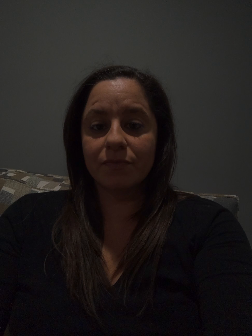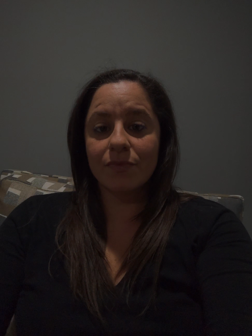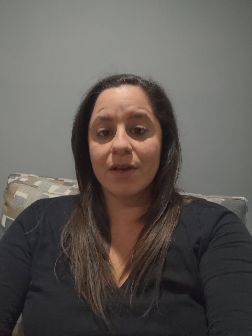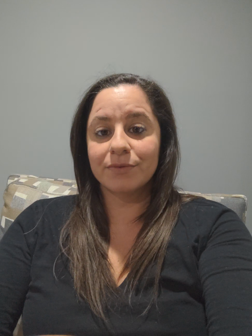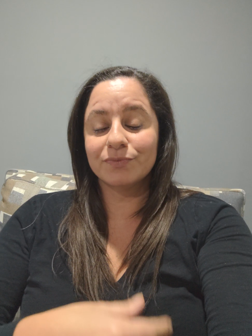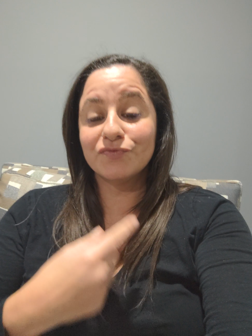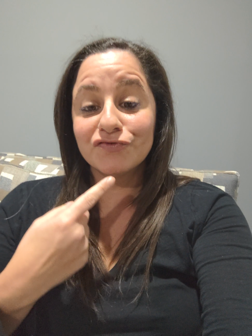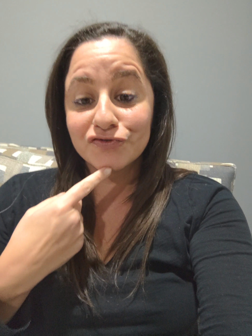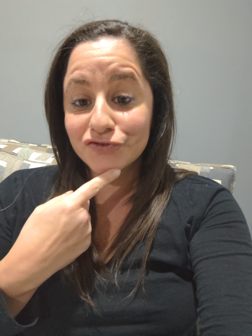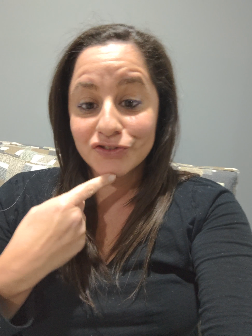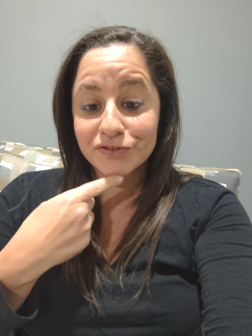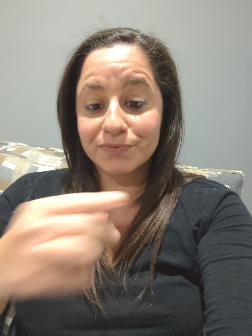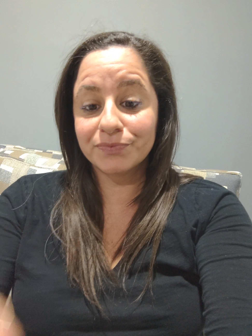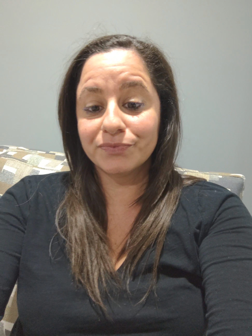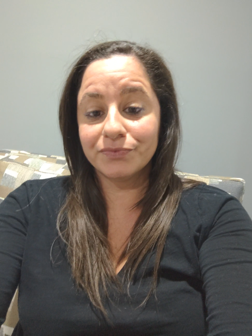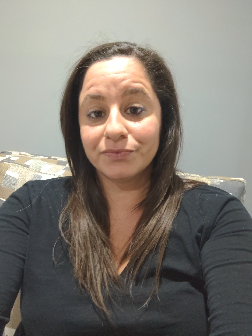chin